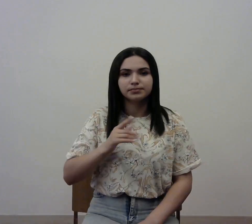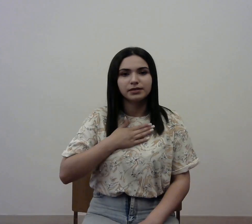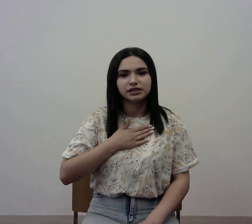mən